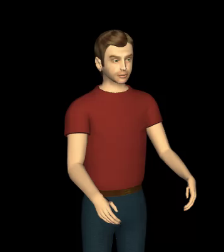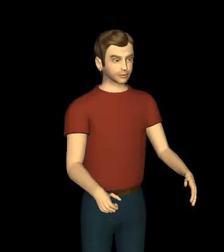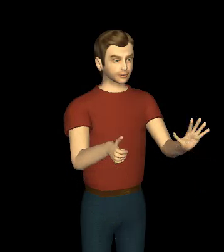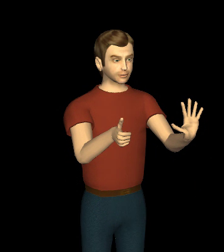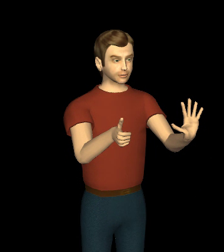6